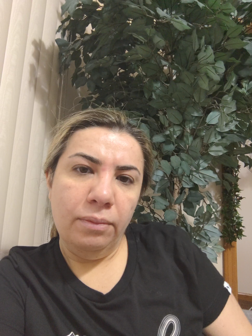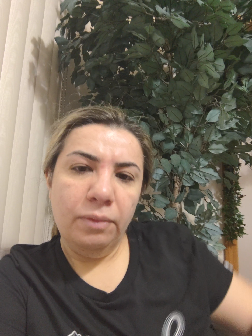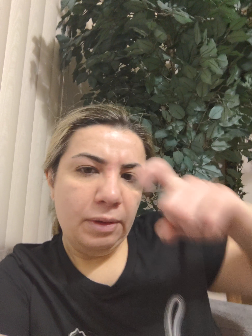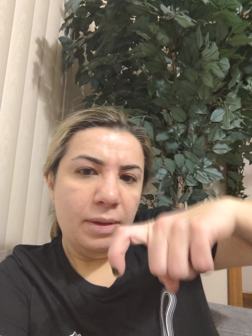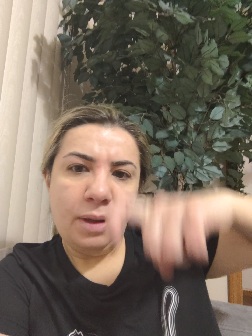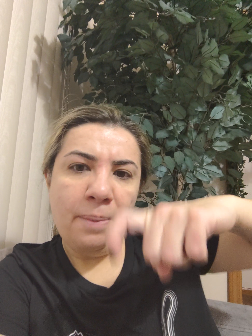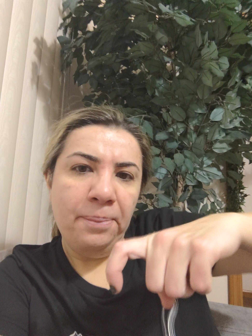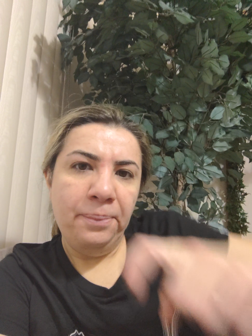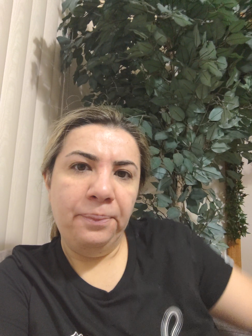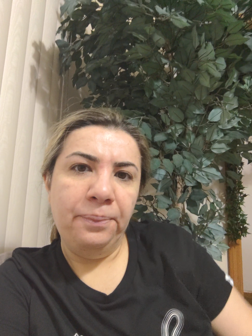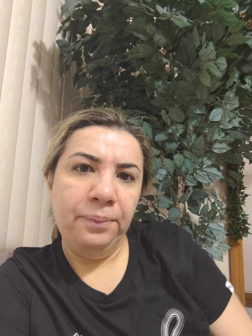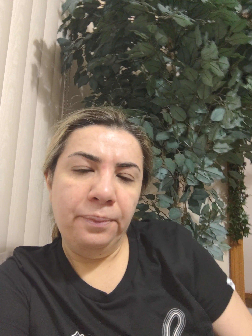time